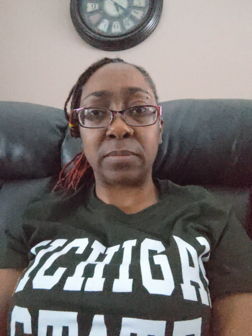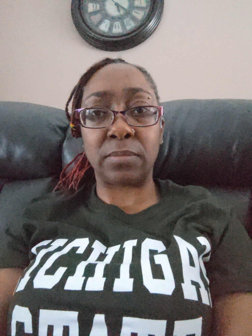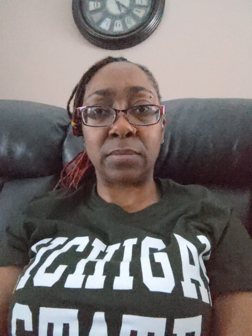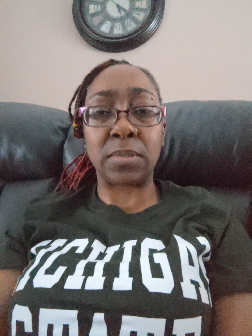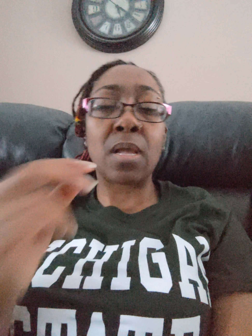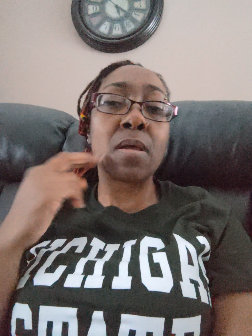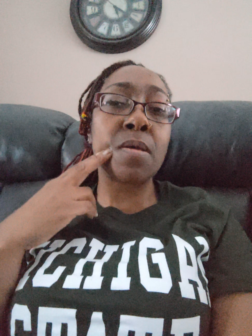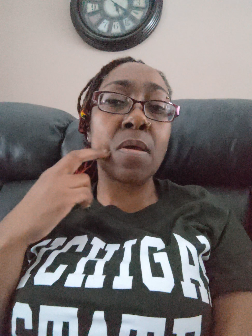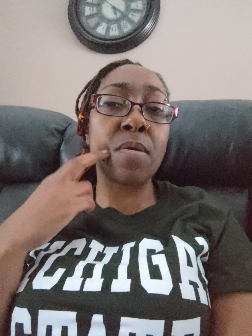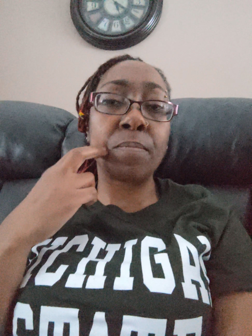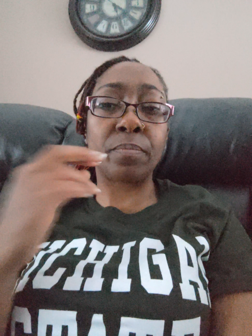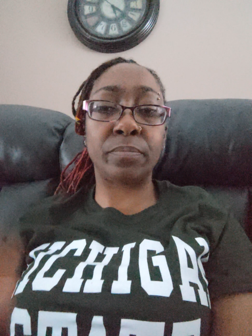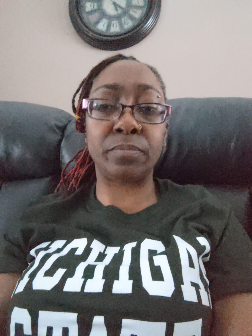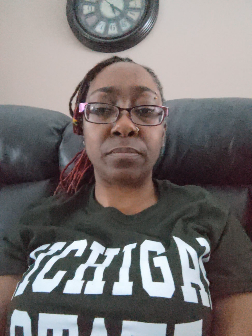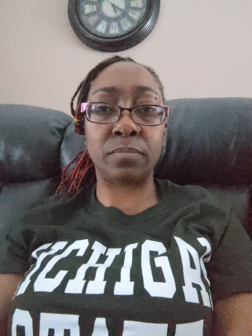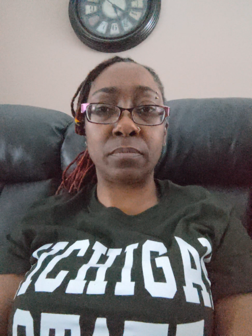gum